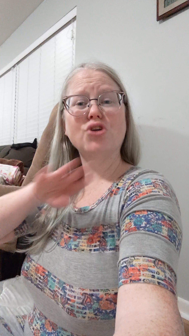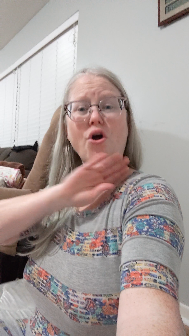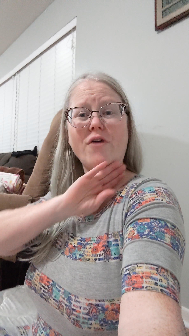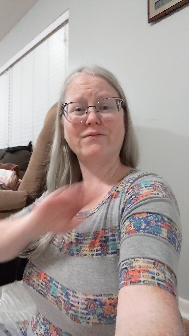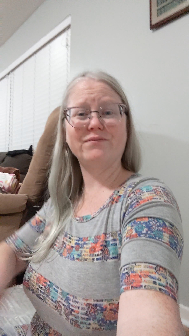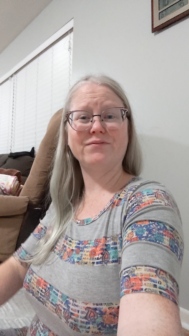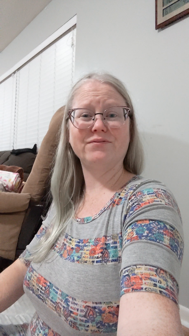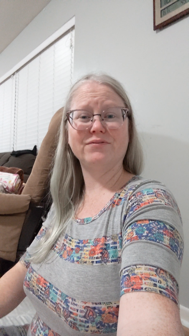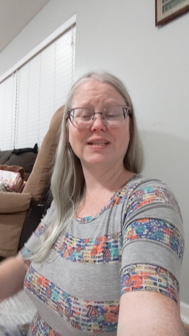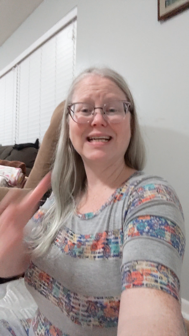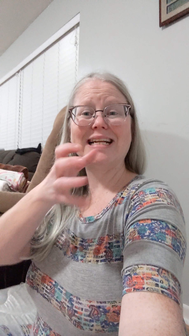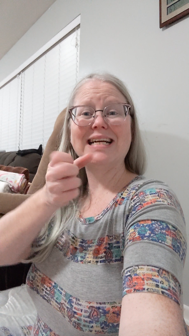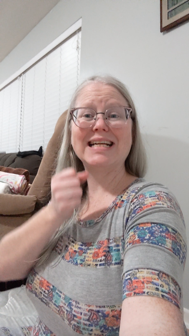get